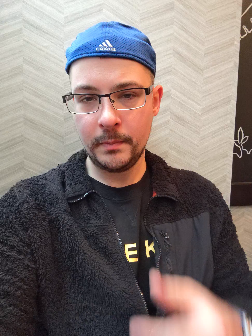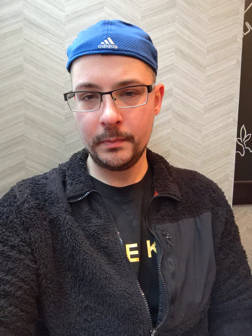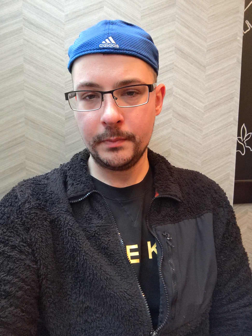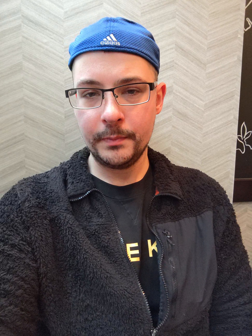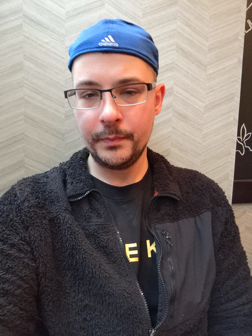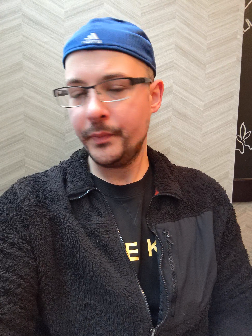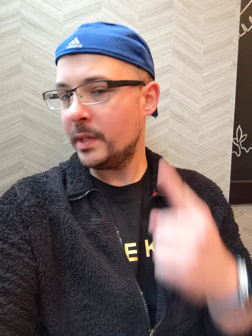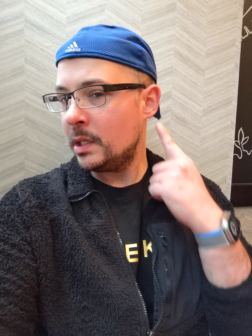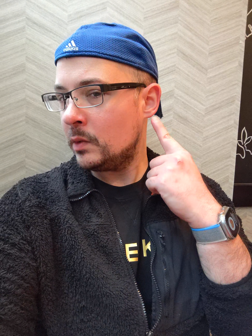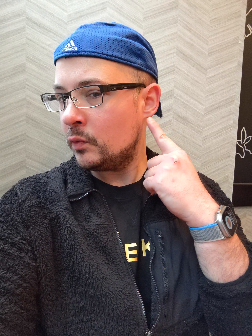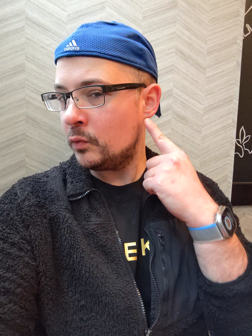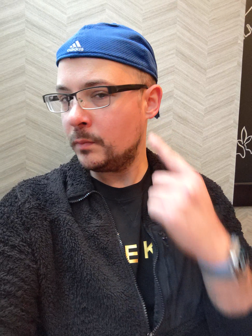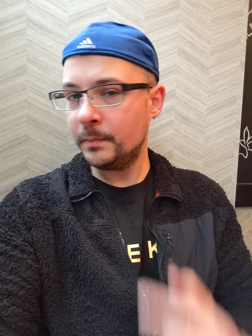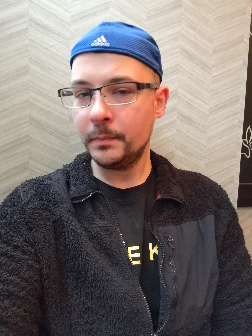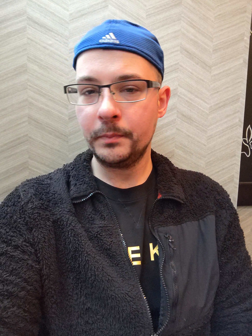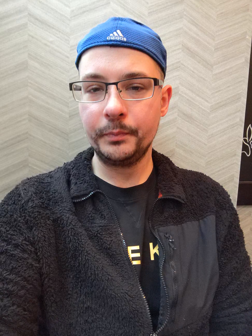ear